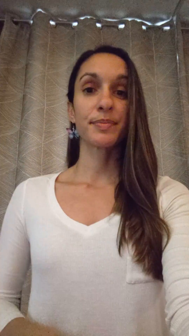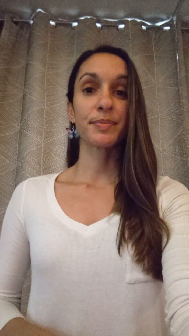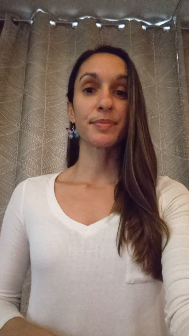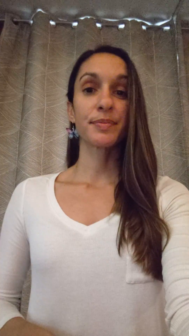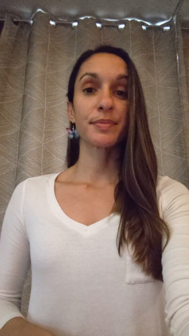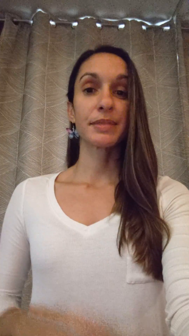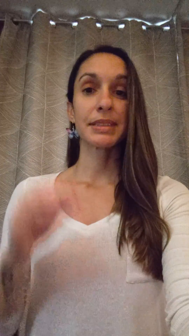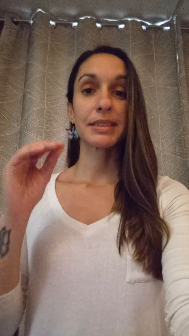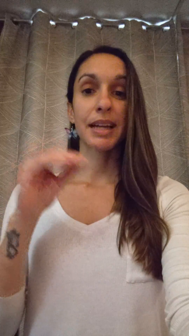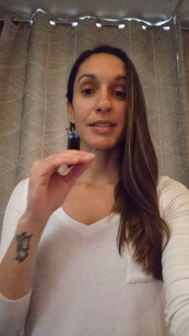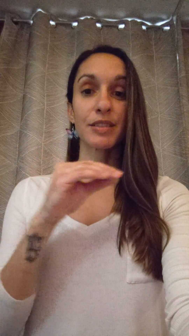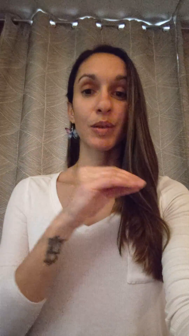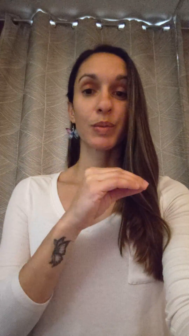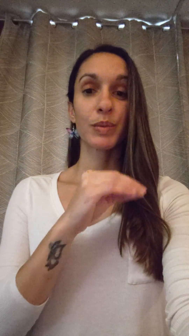dinosaur